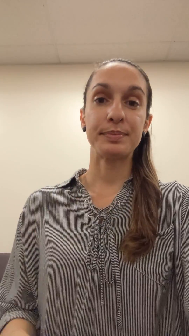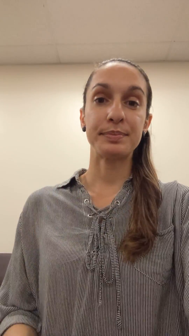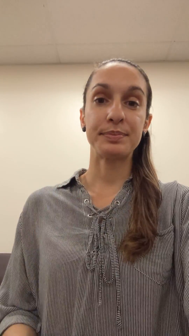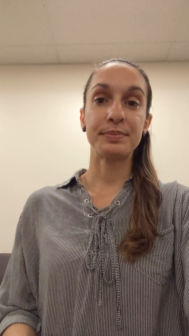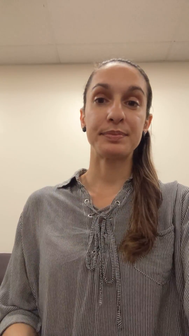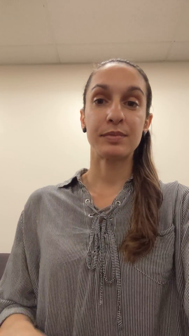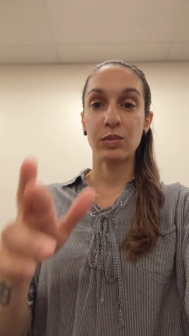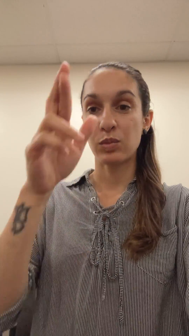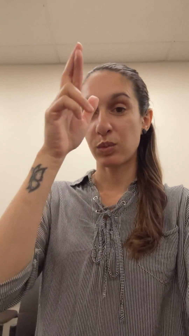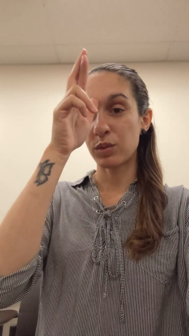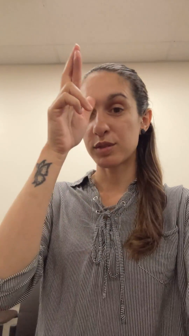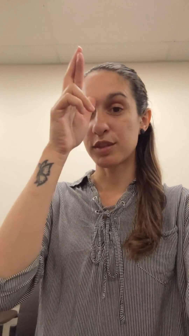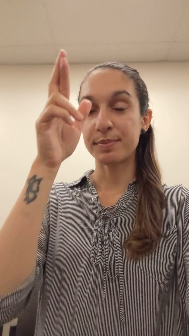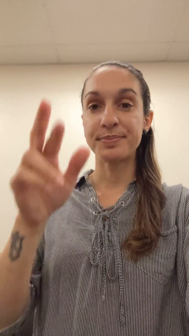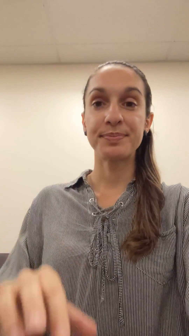rooster